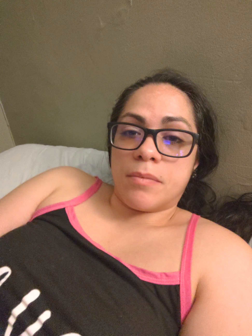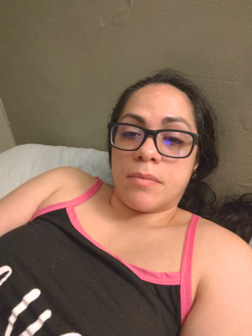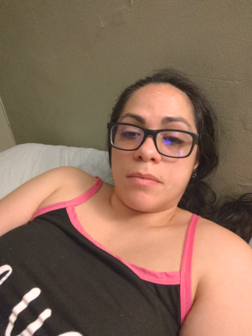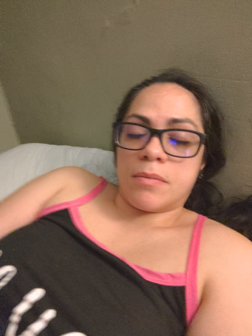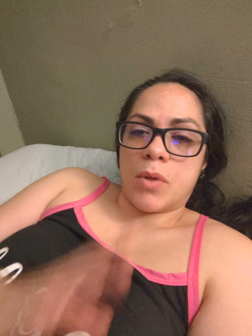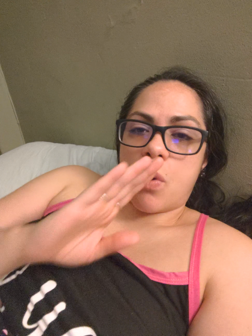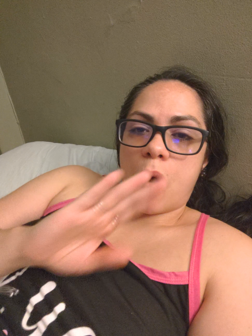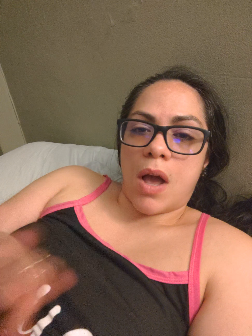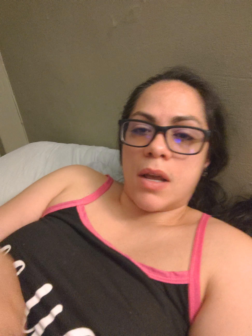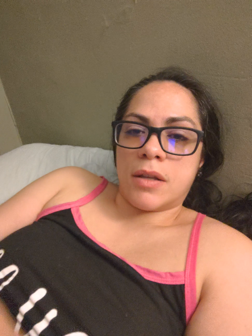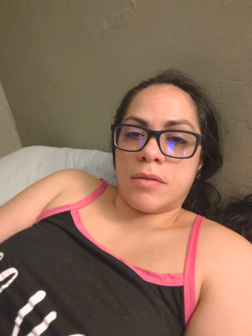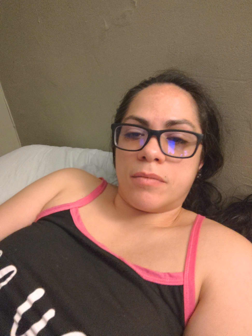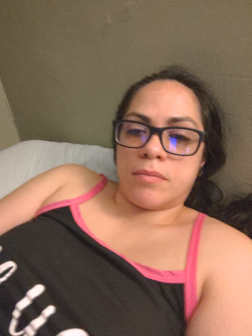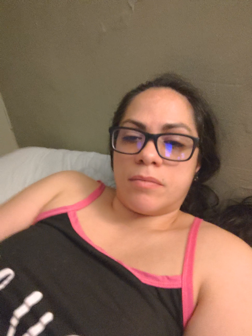quiet